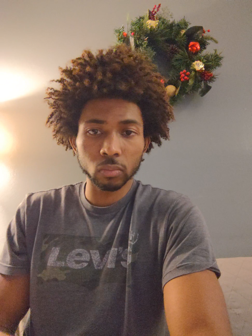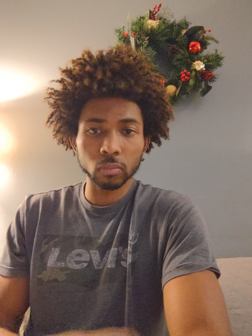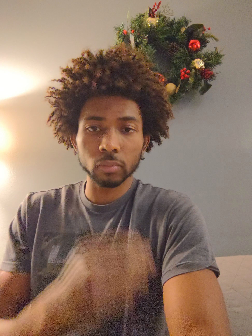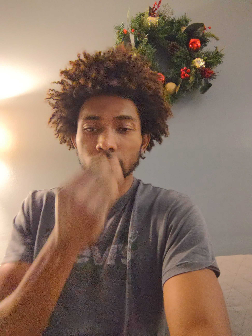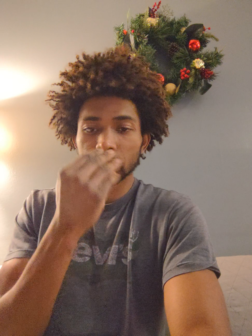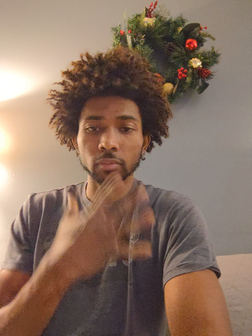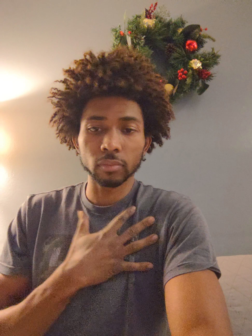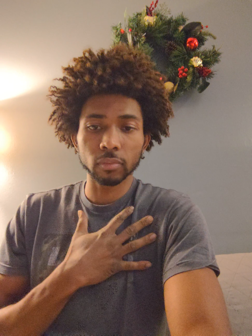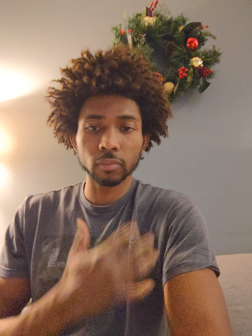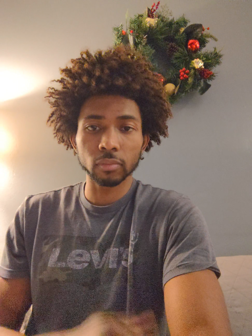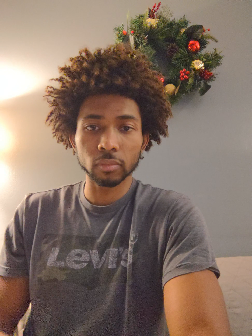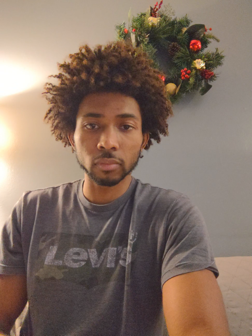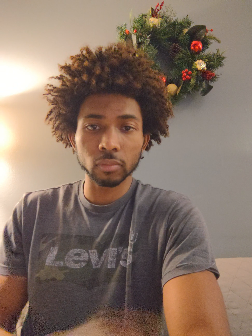pajamas